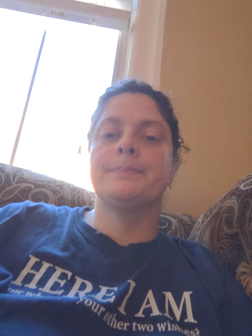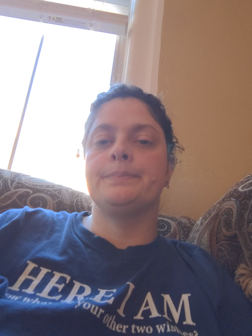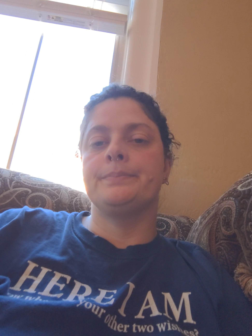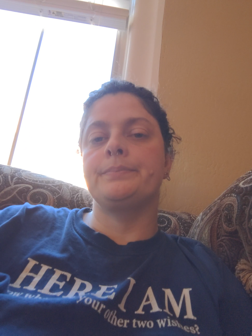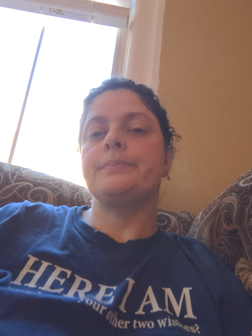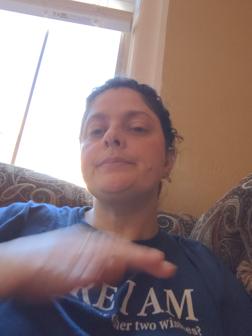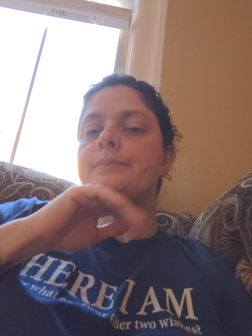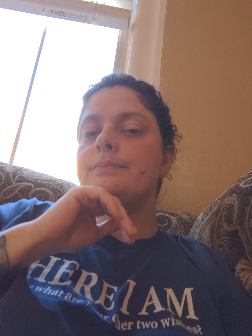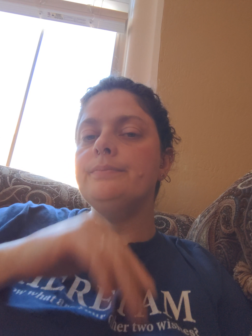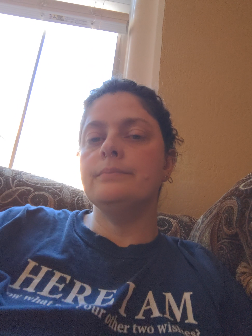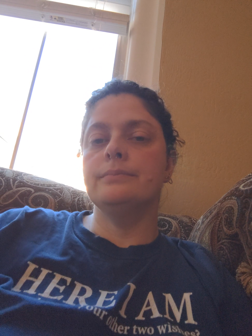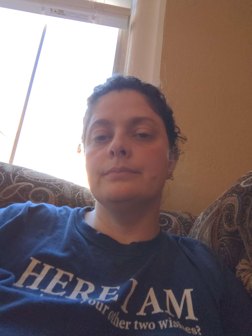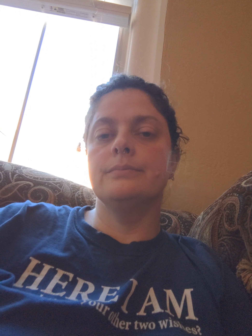pig